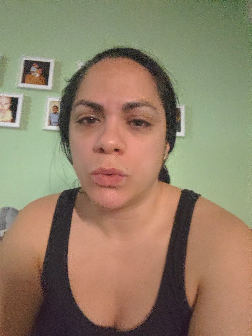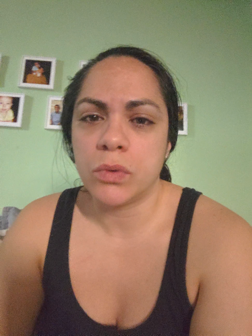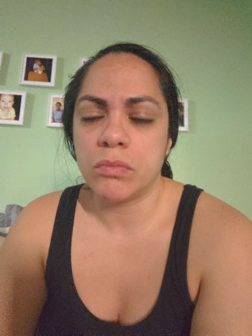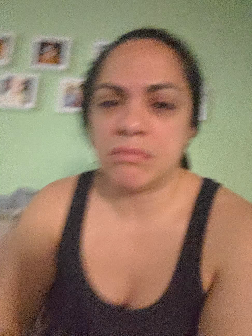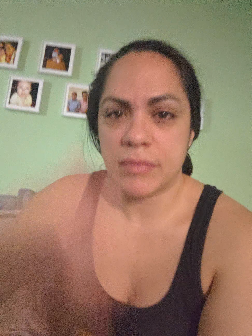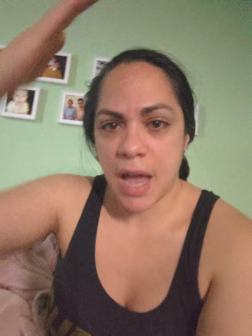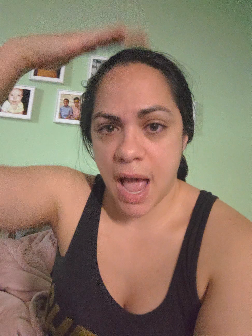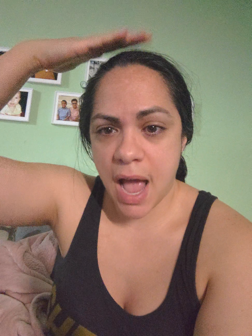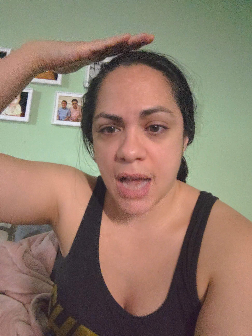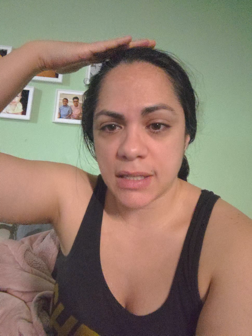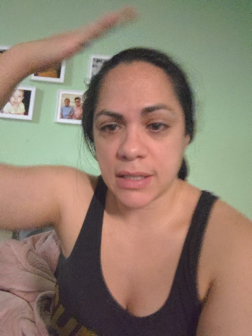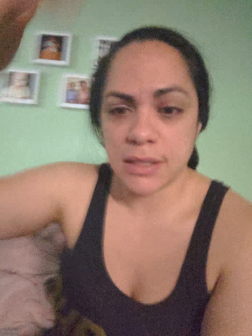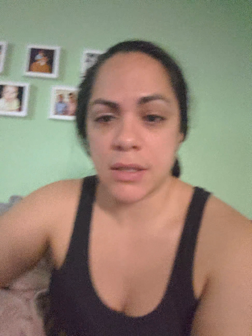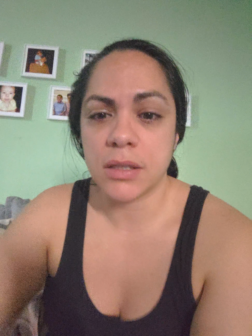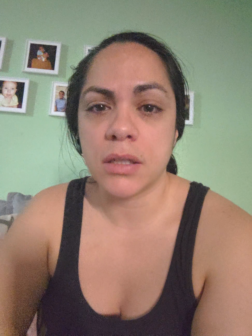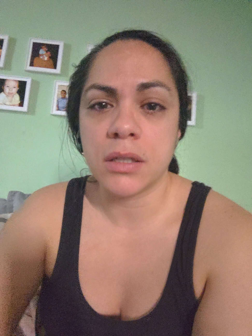hat